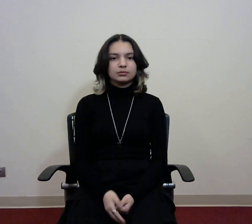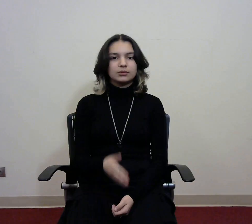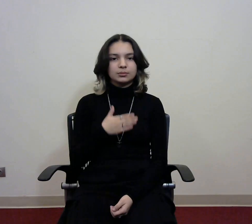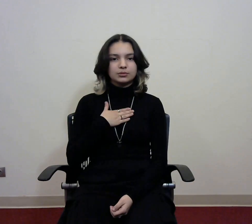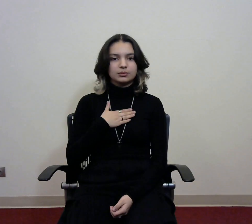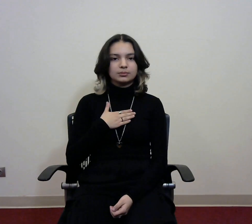mənim